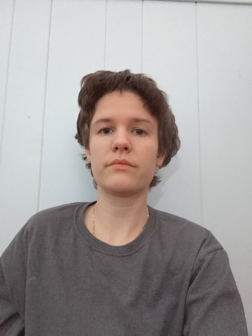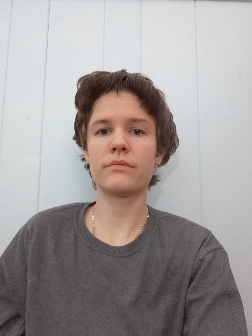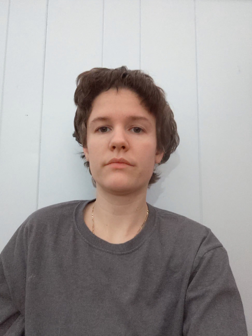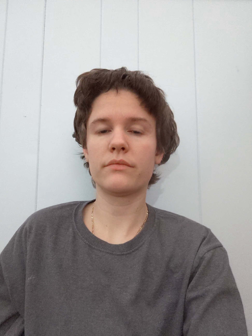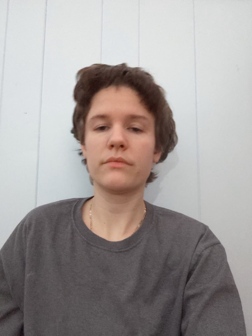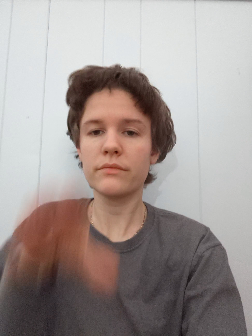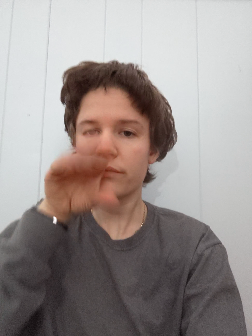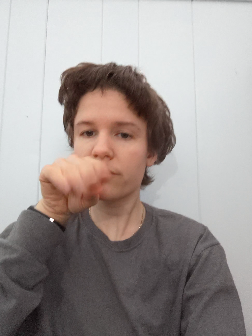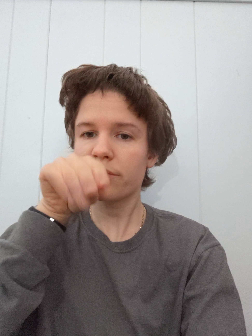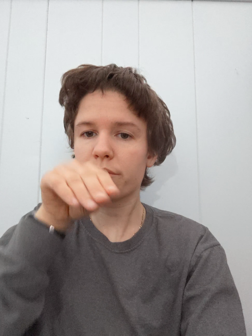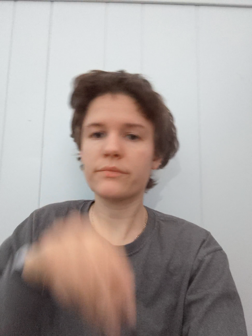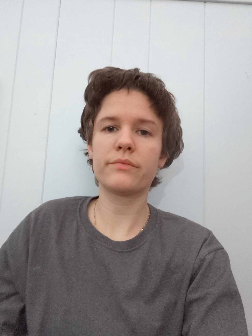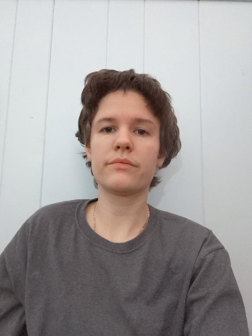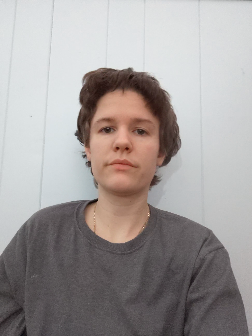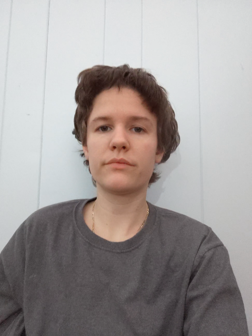goose